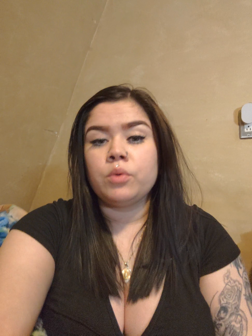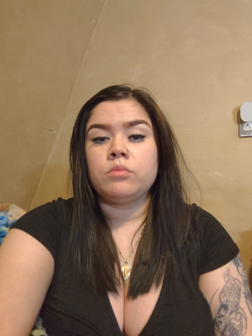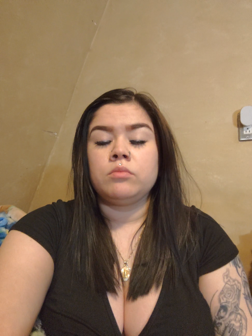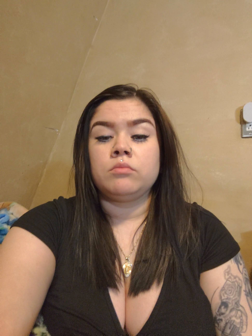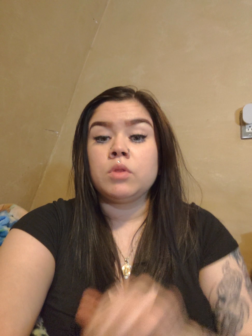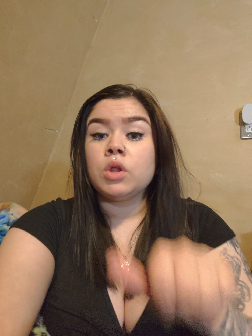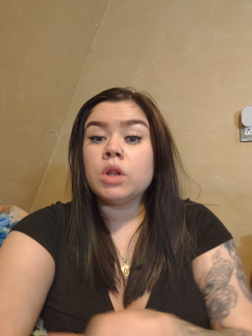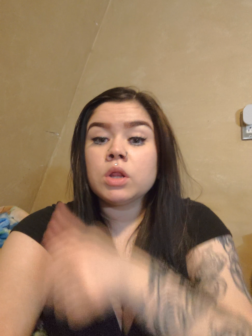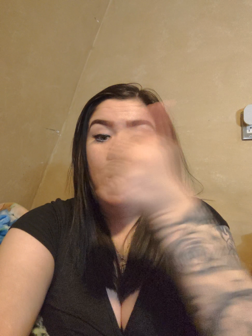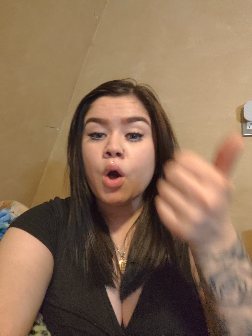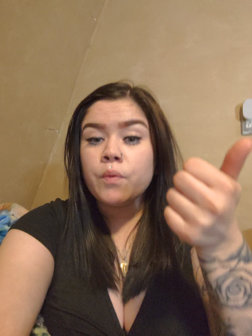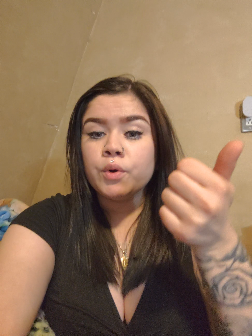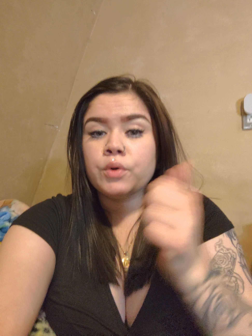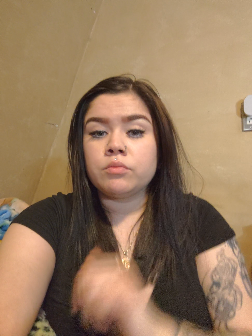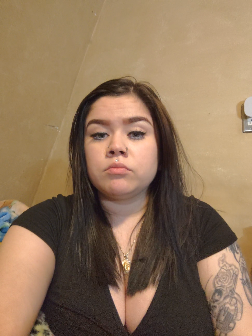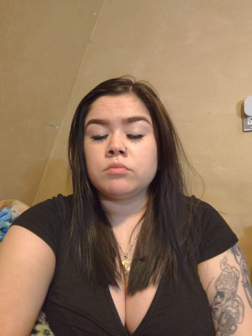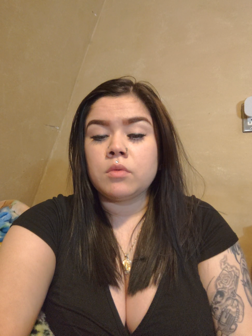another